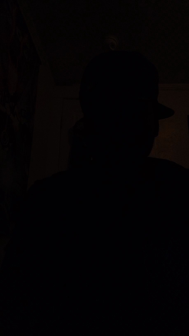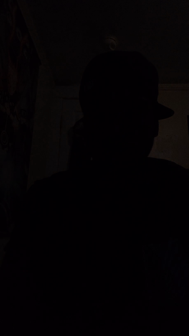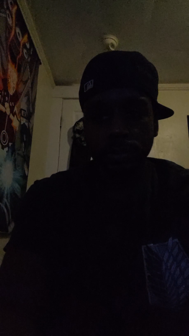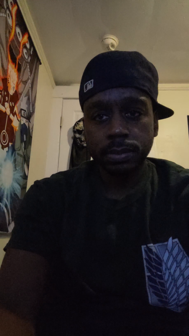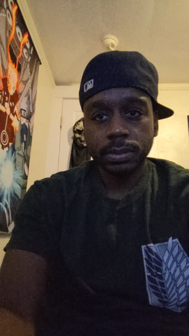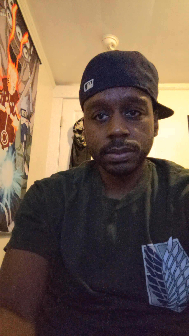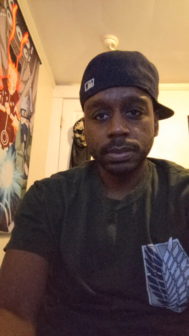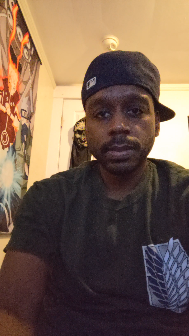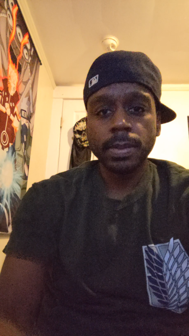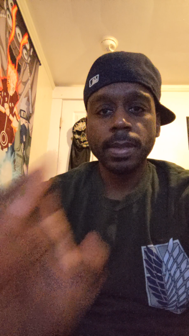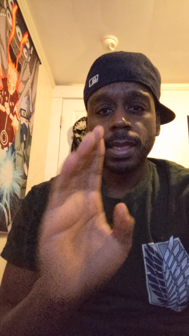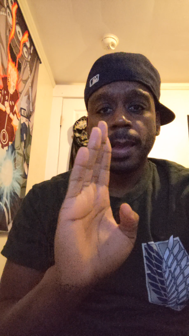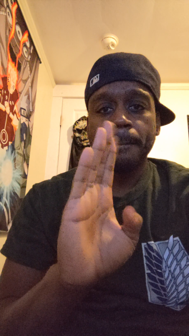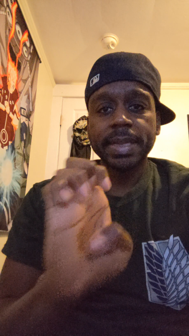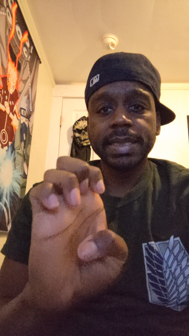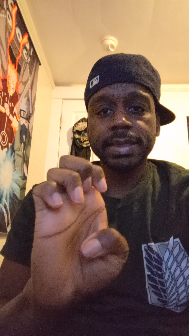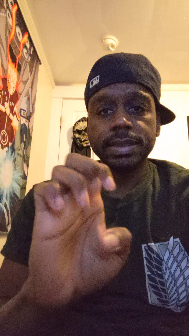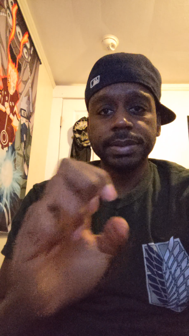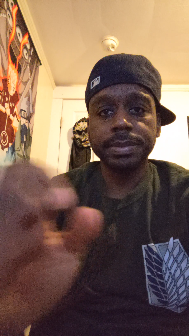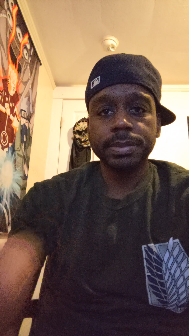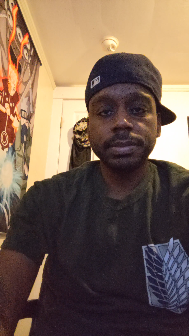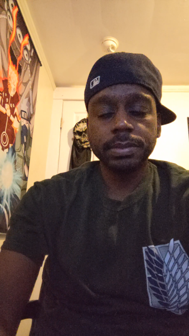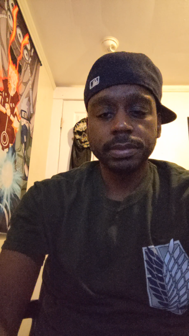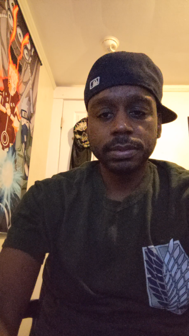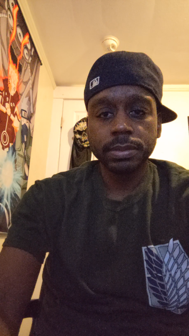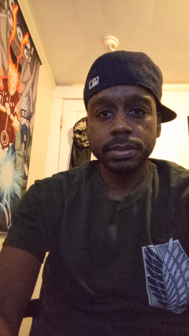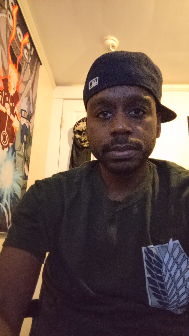be